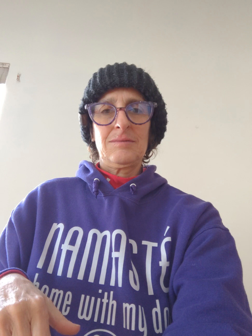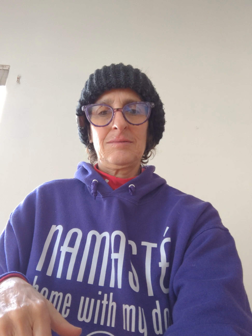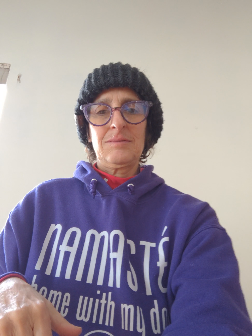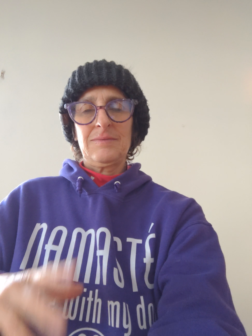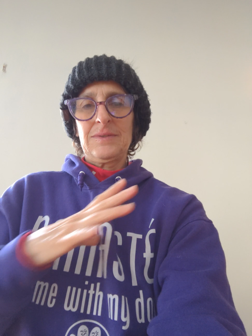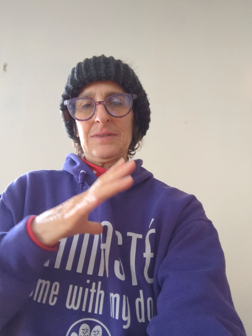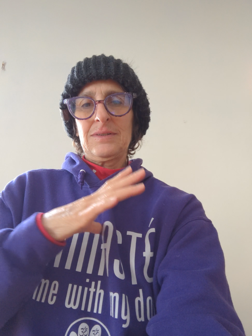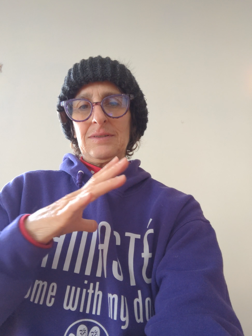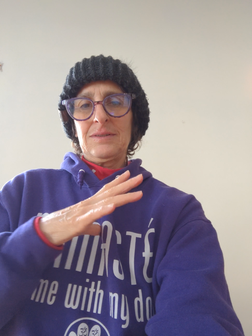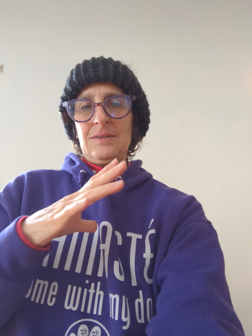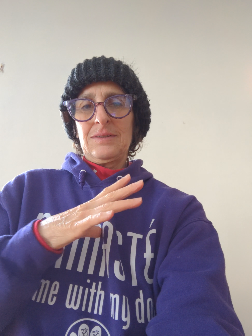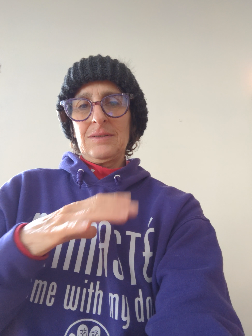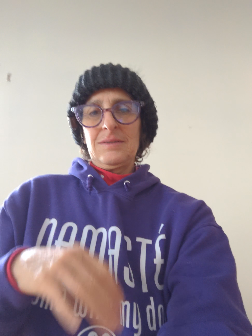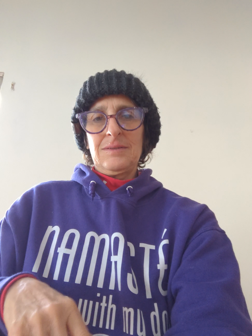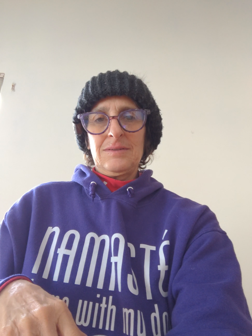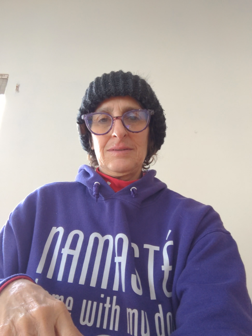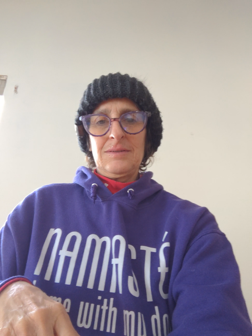fine